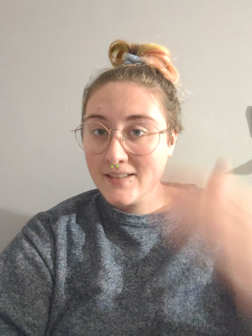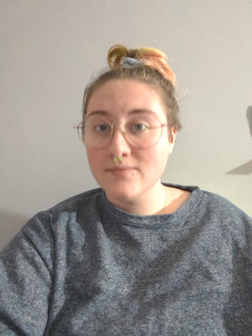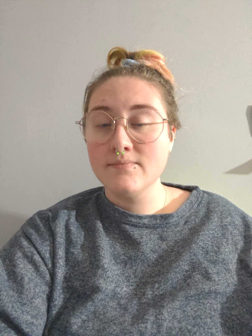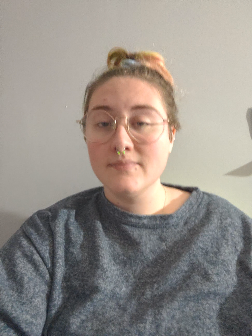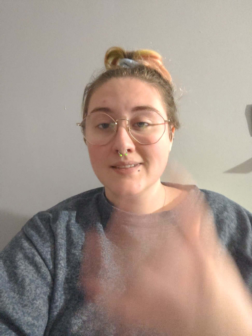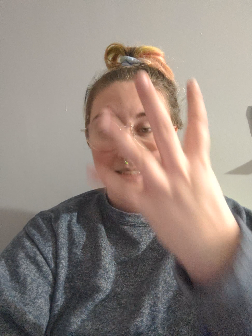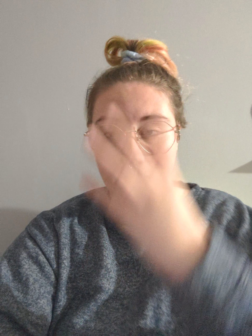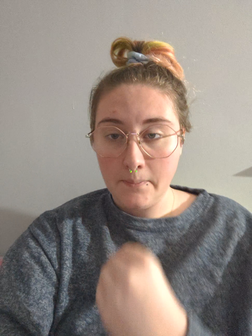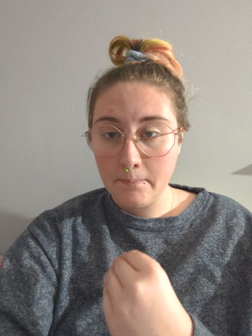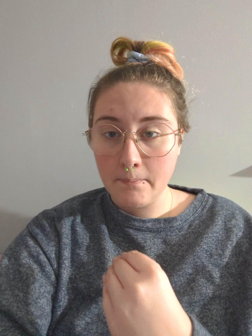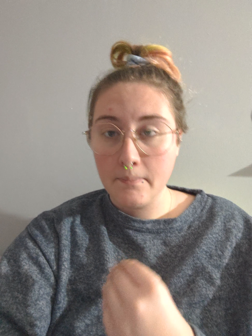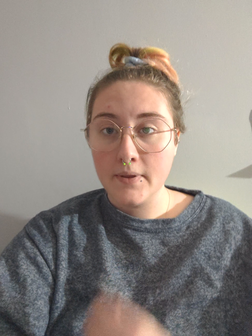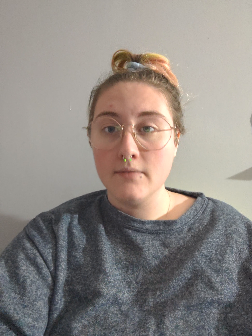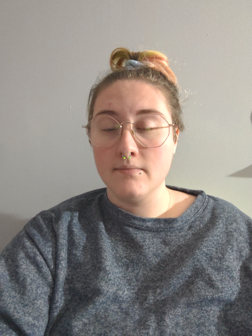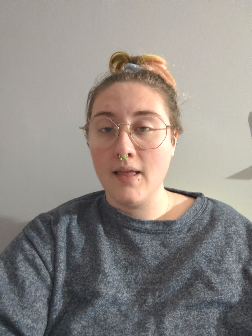sleep